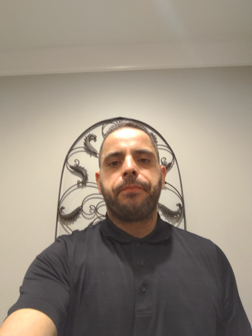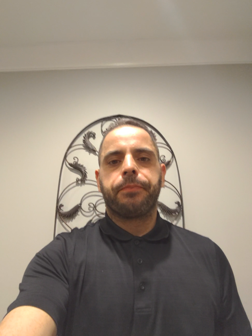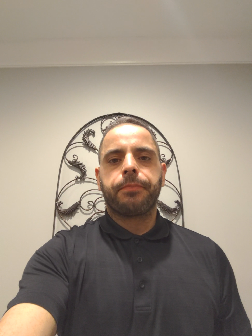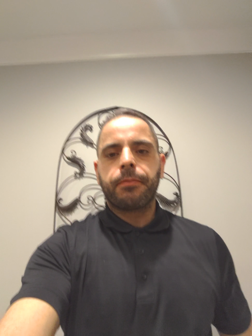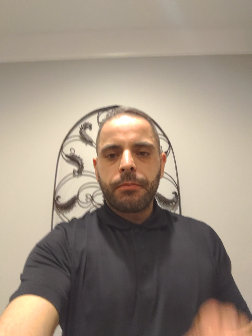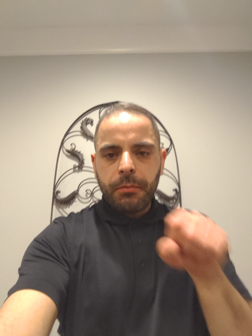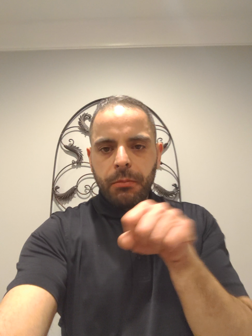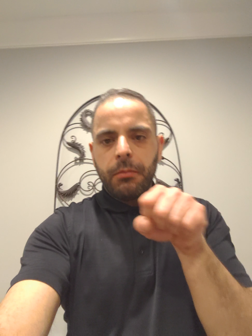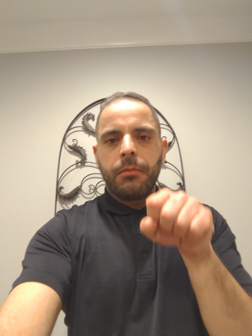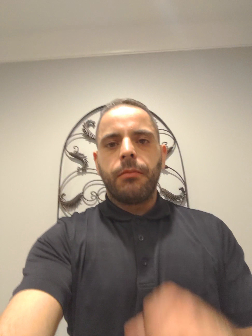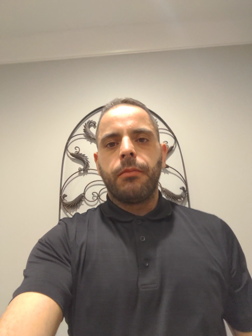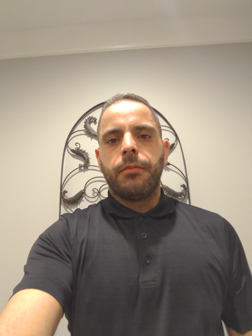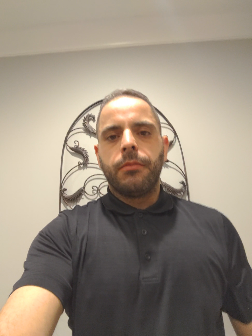shoe